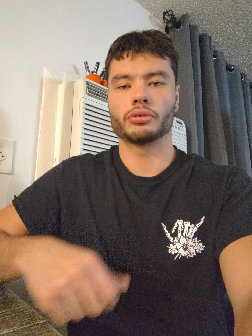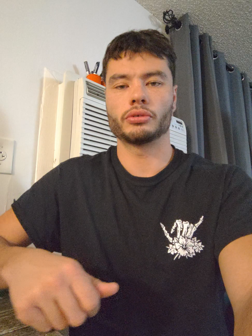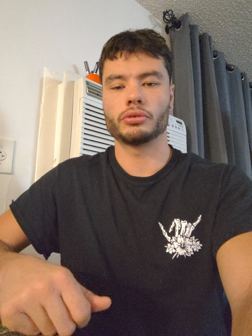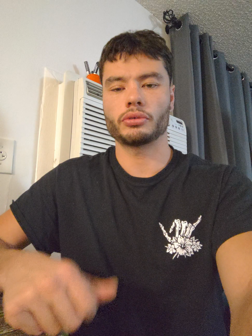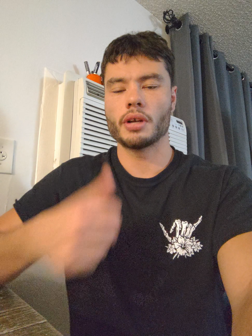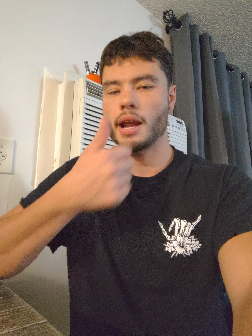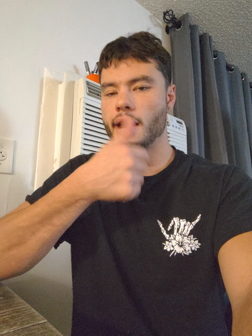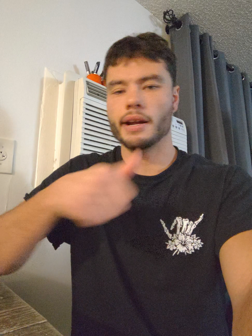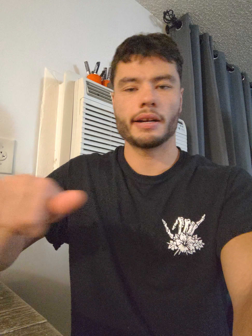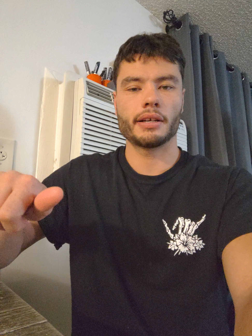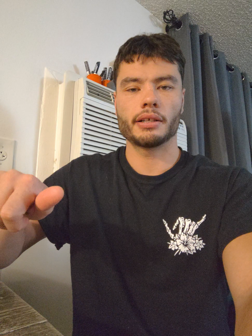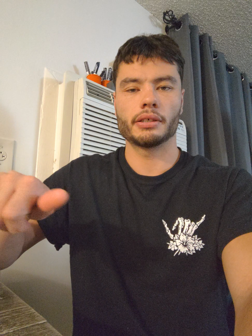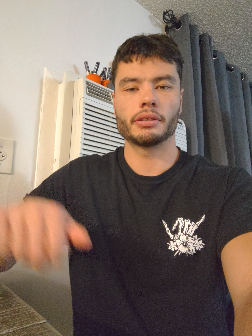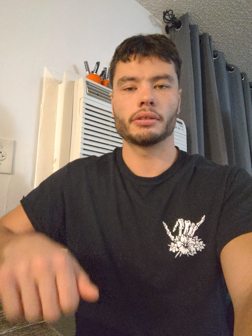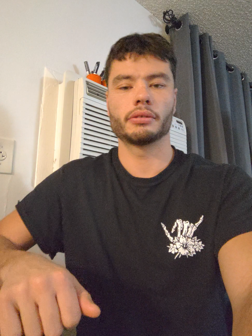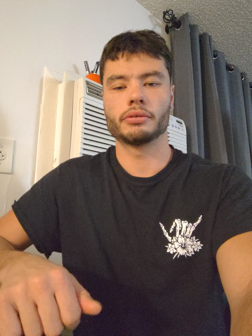any